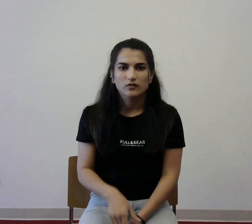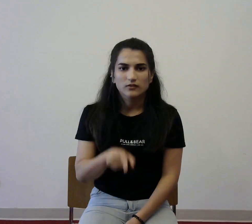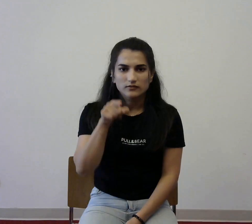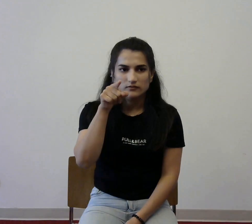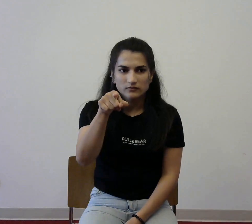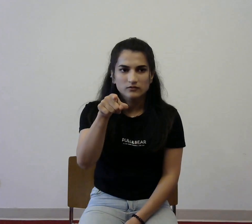siz